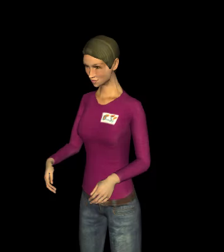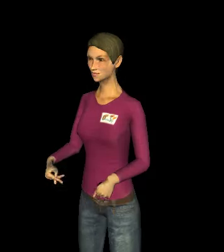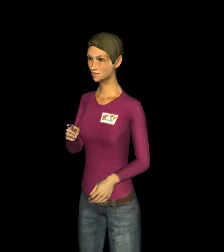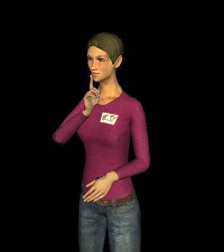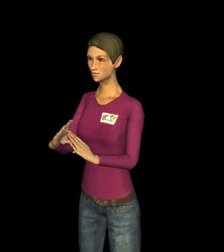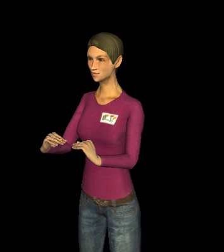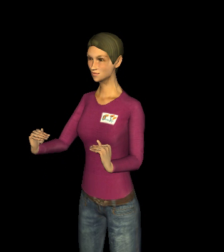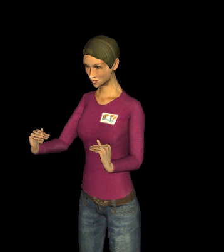صمت